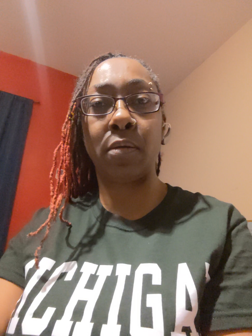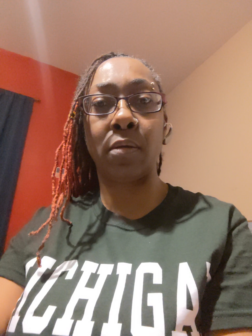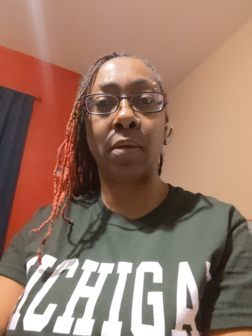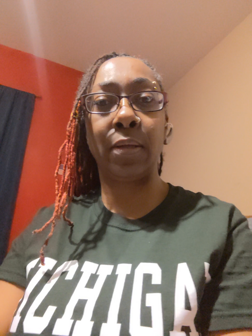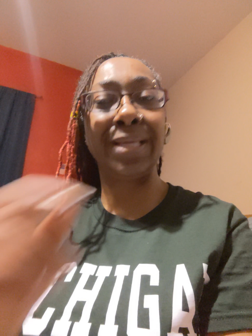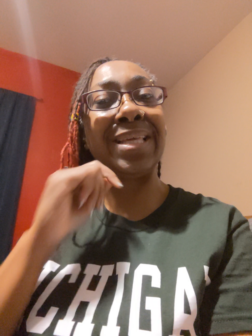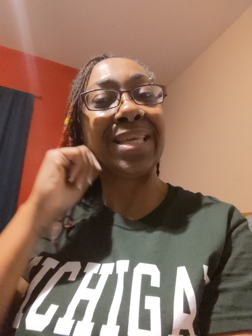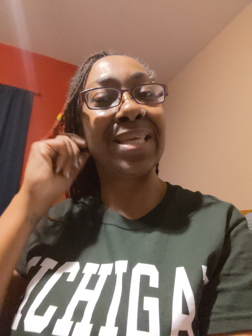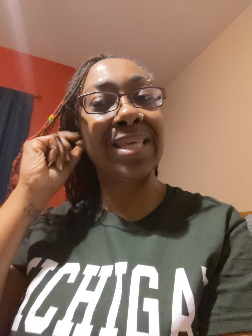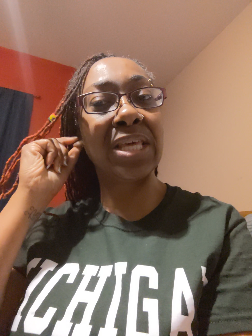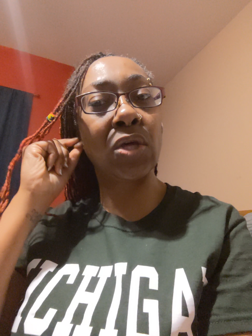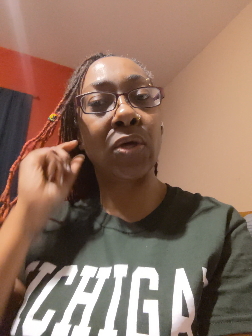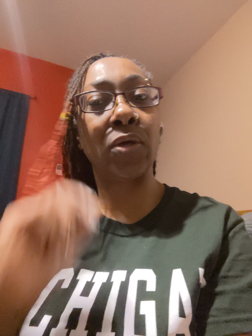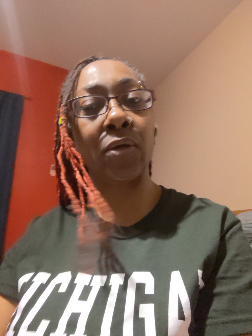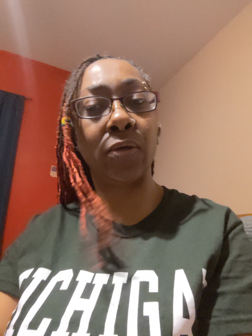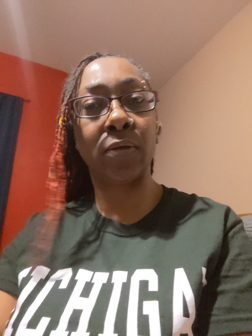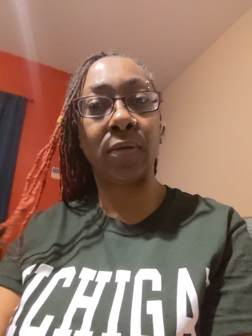ear